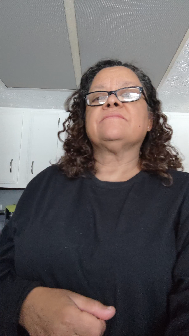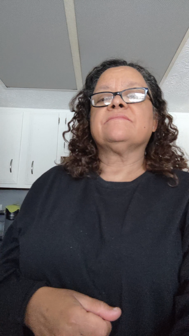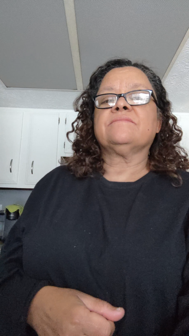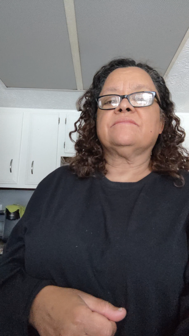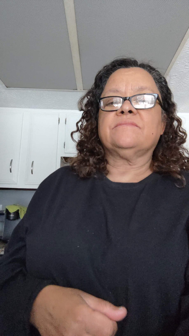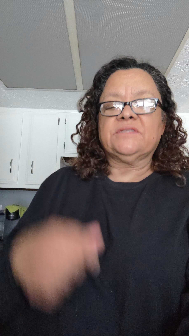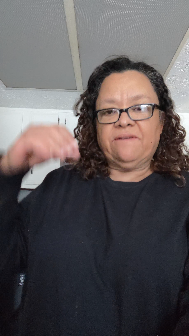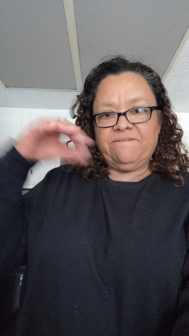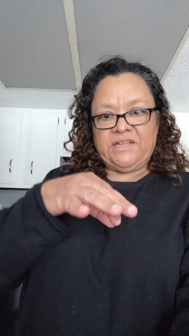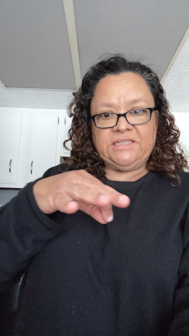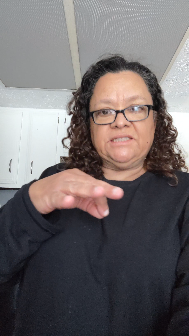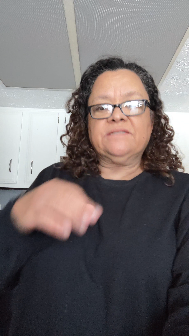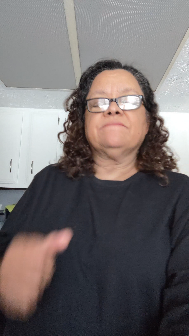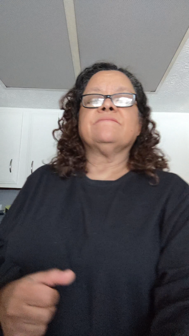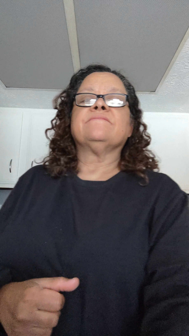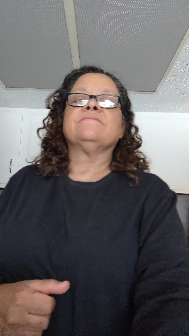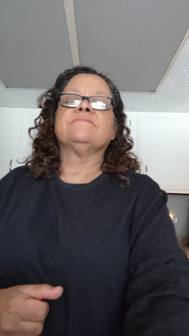fit